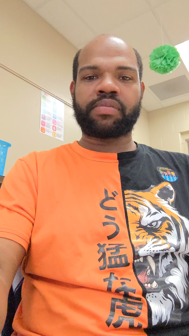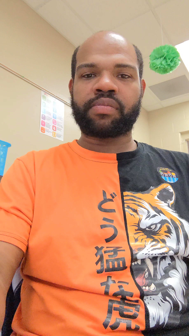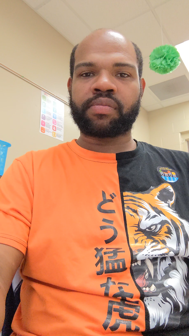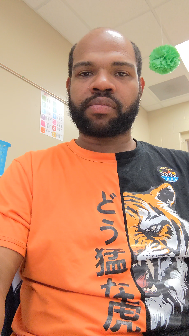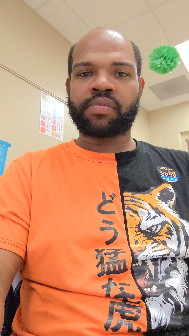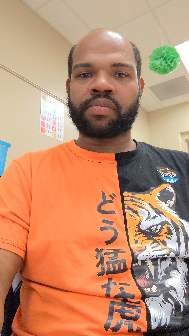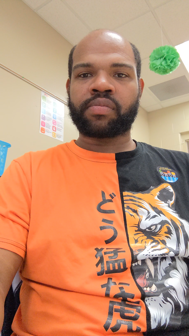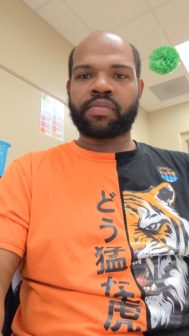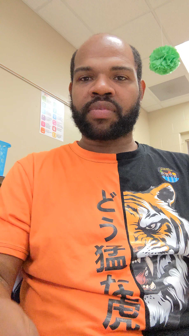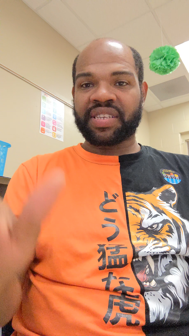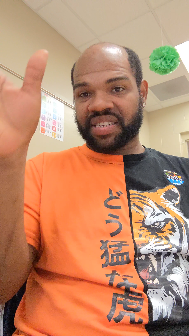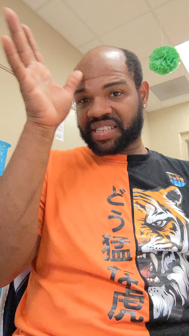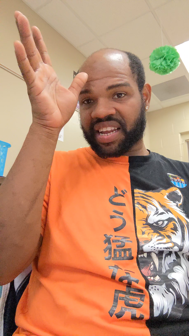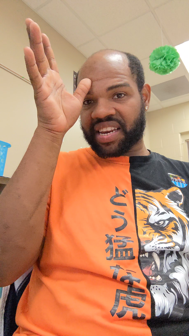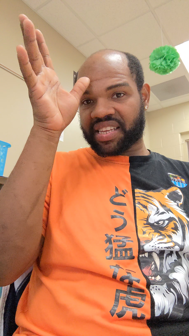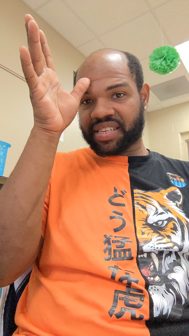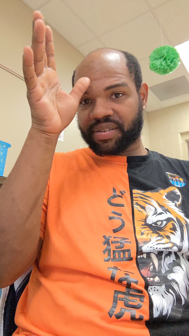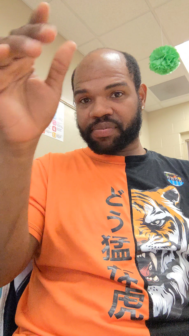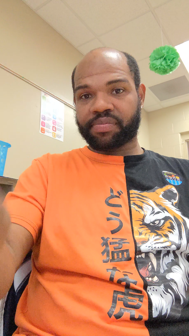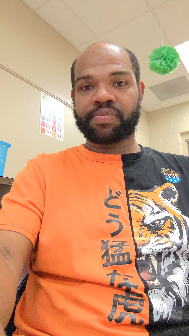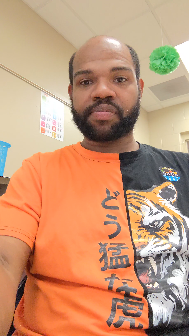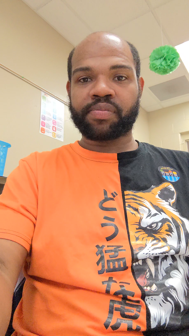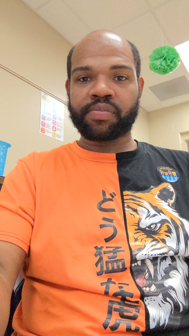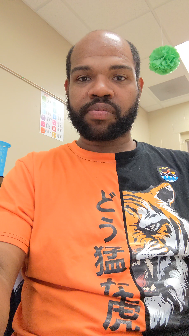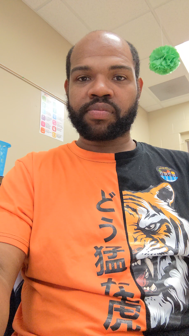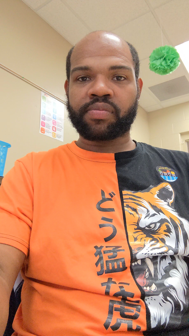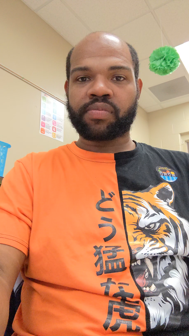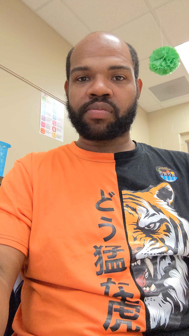daddy